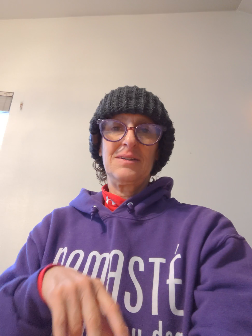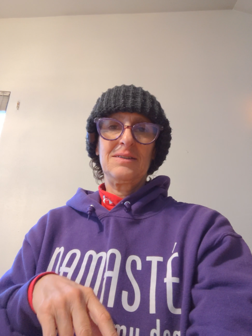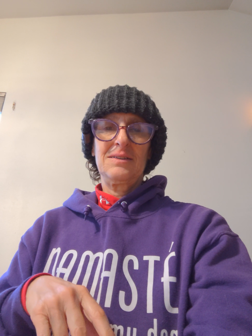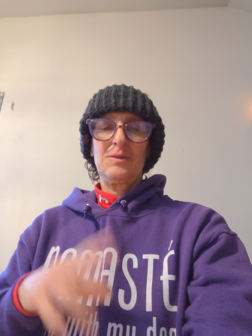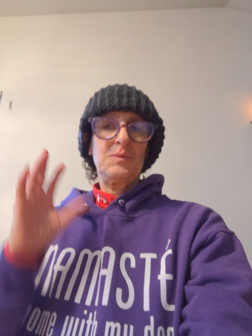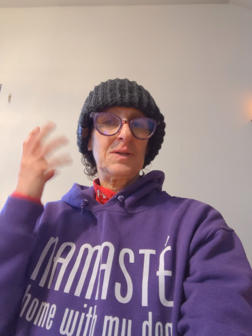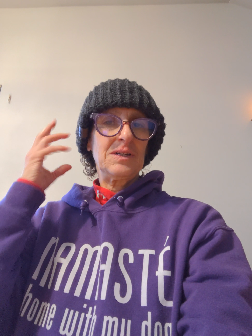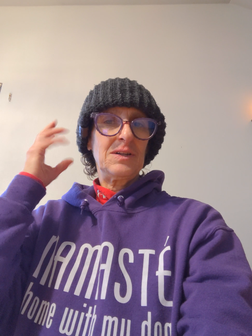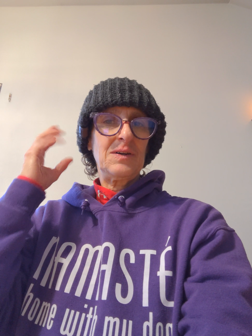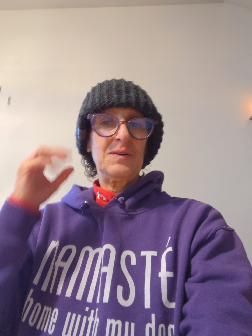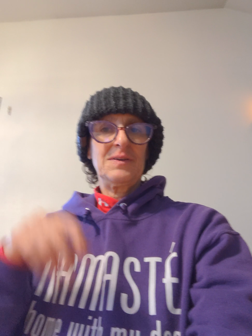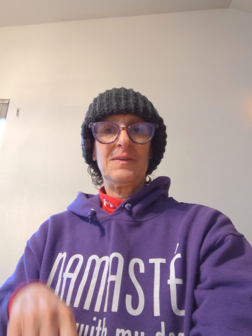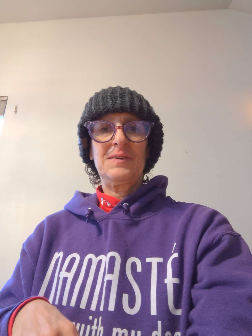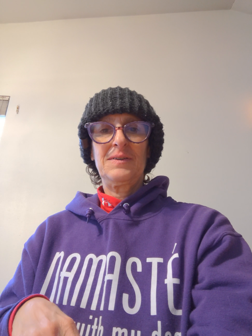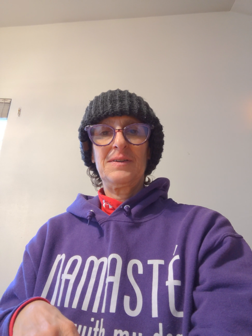radio